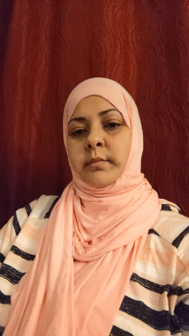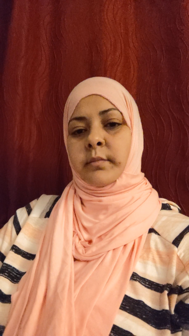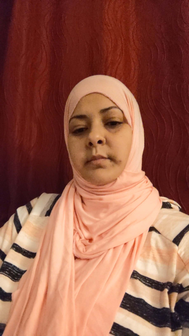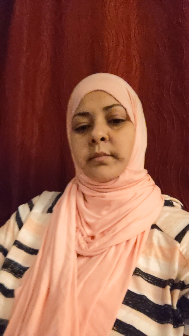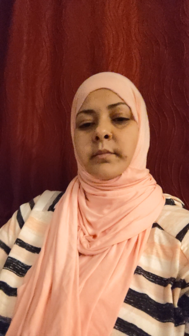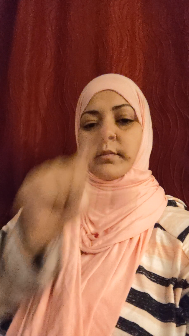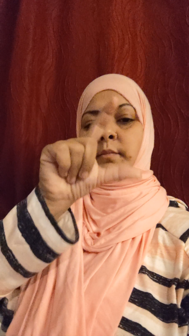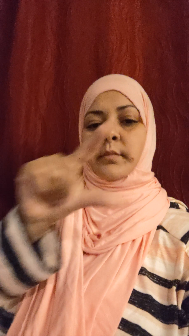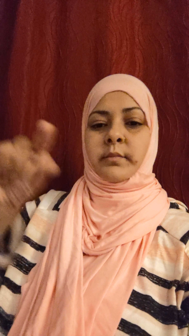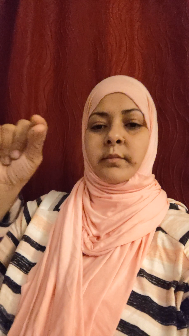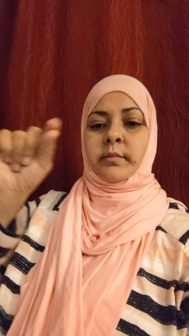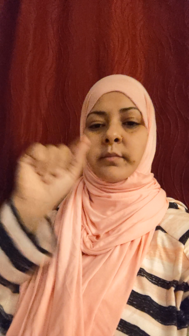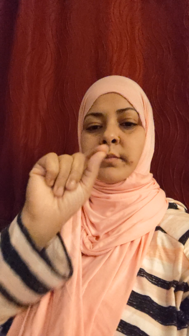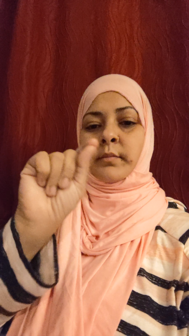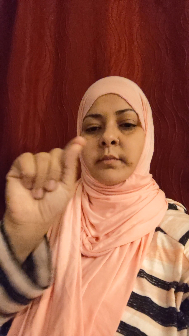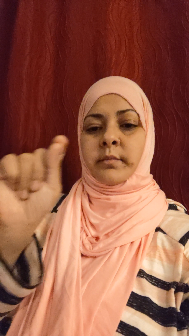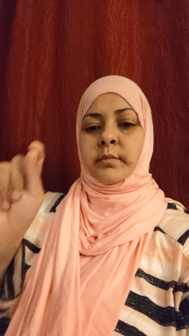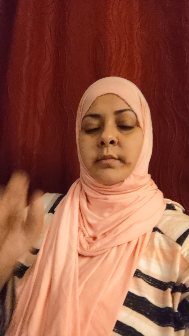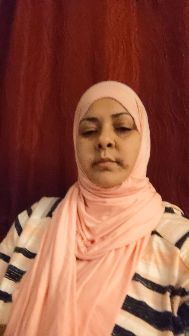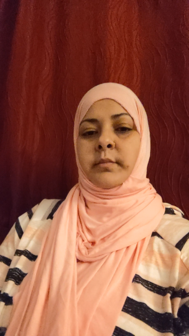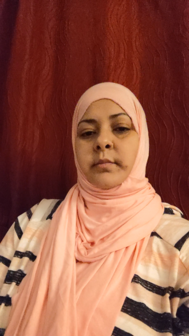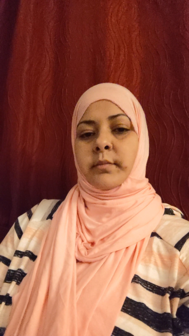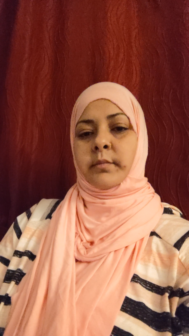peas